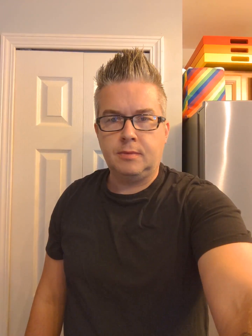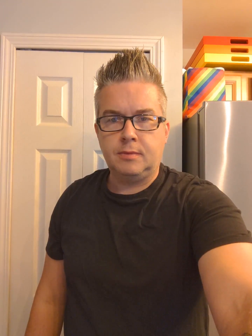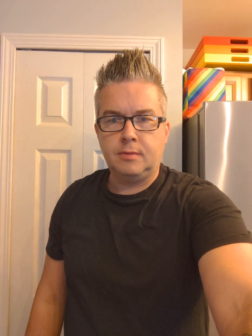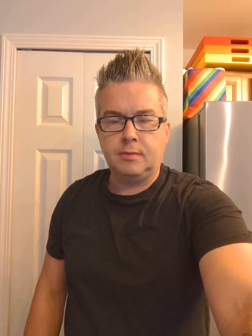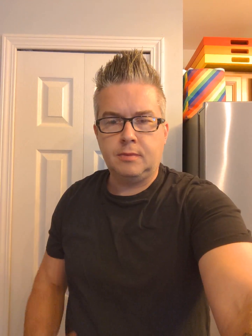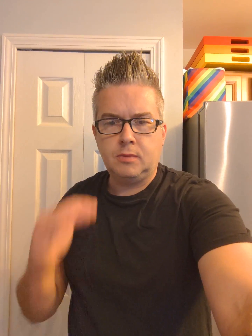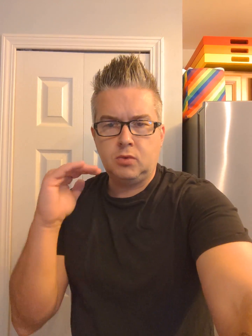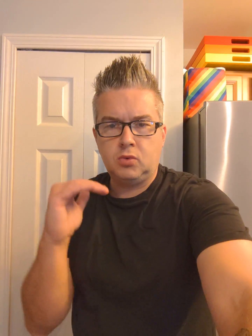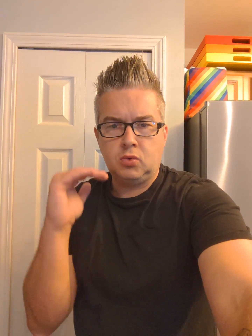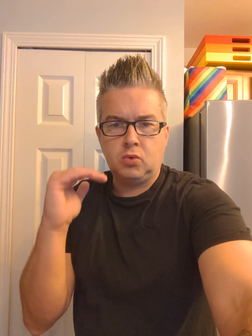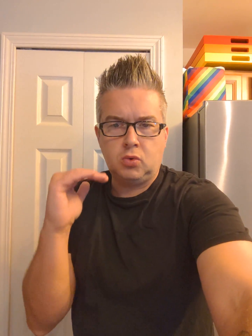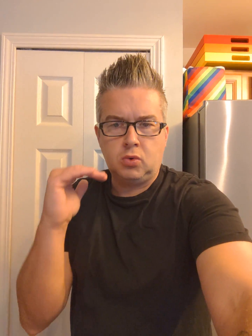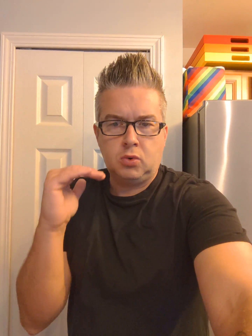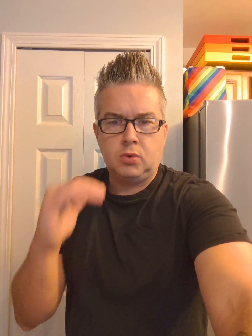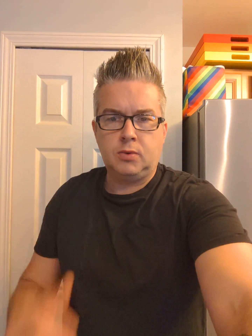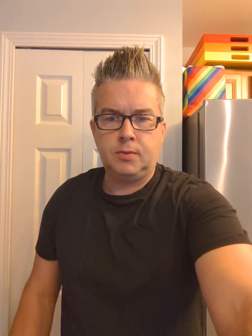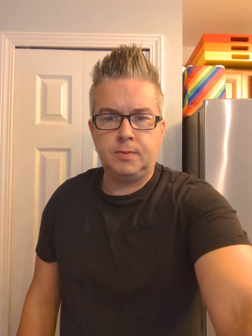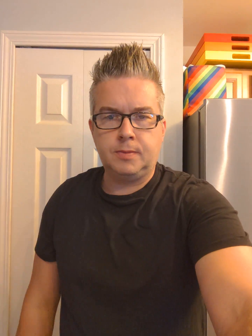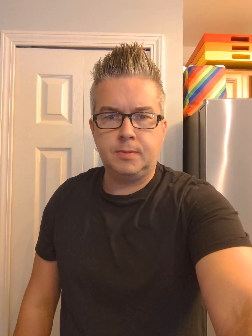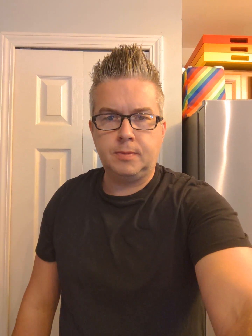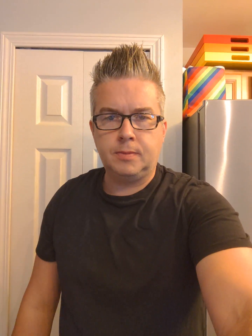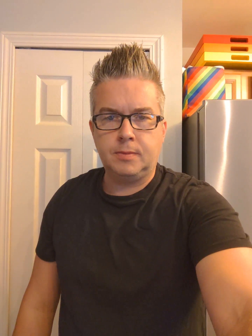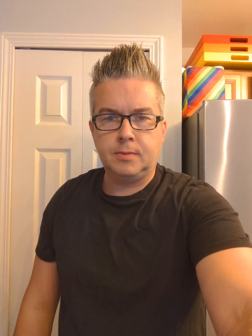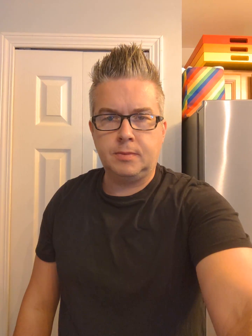little